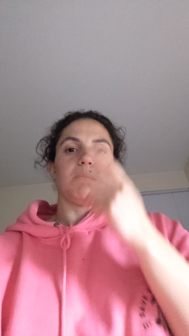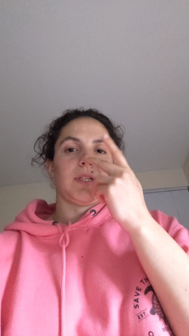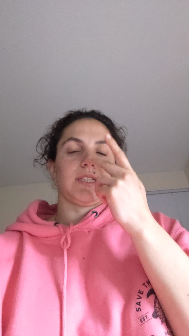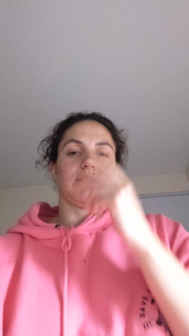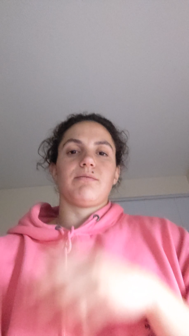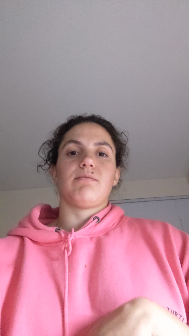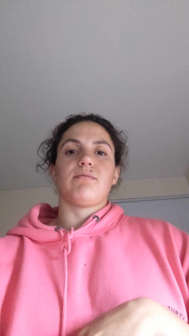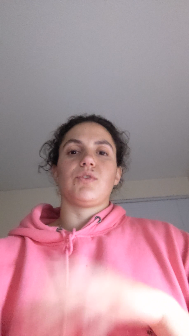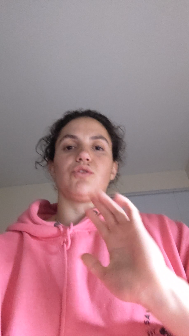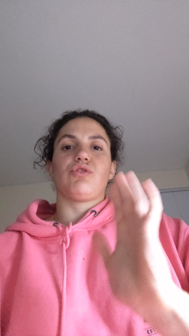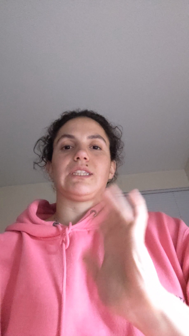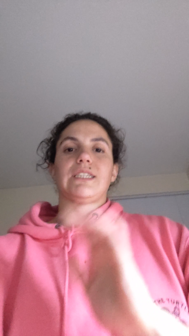cheese